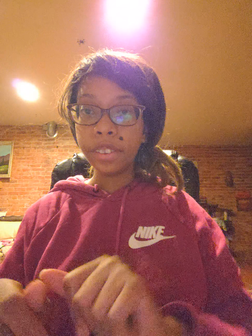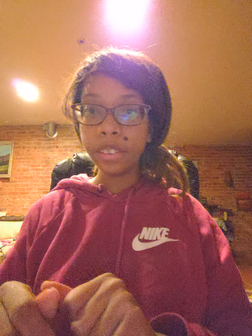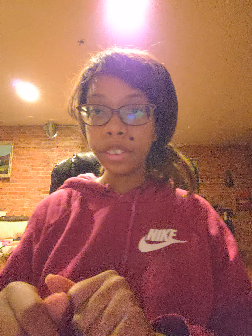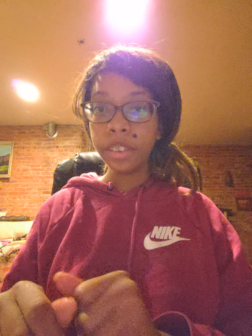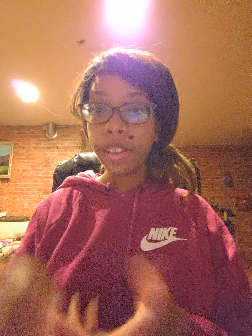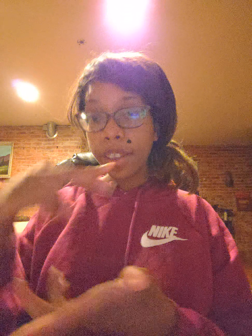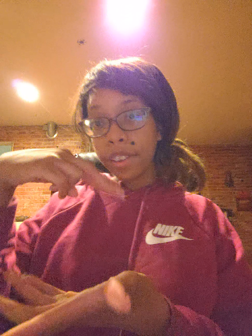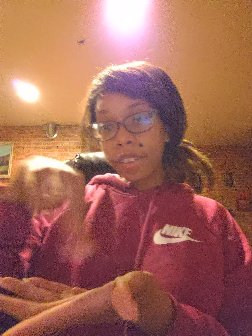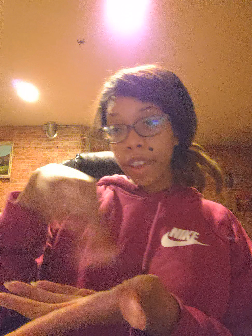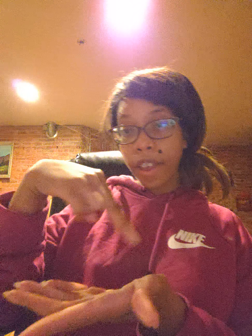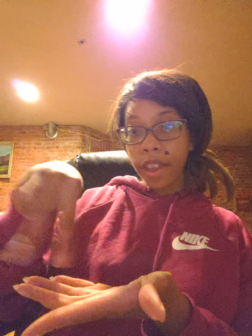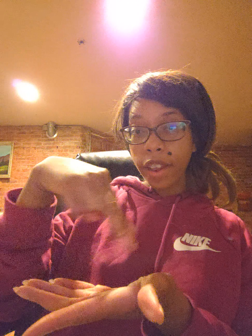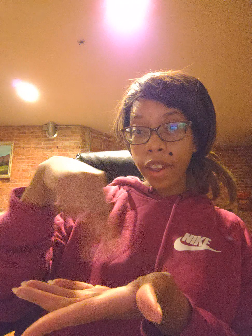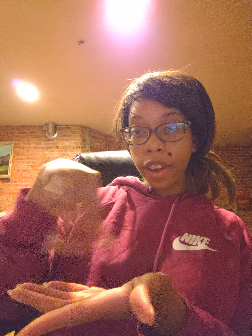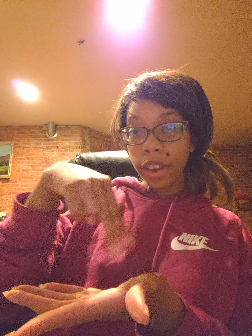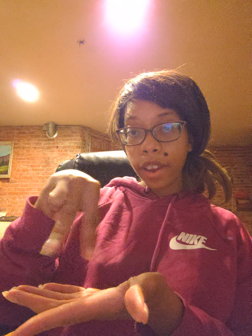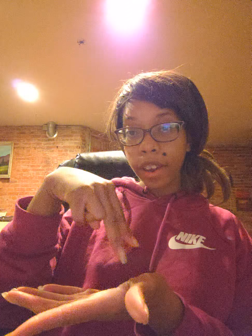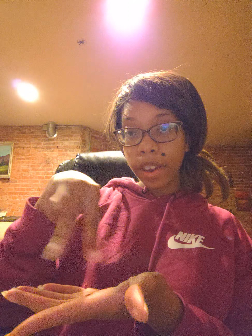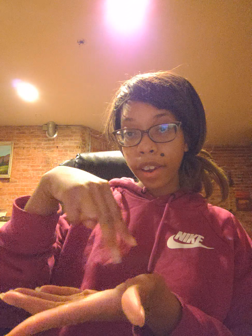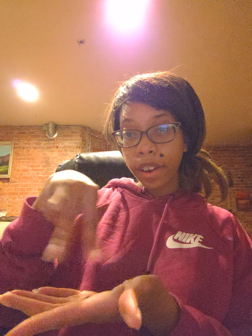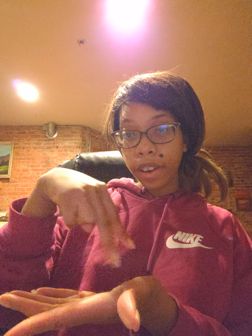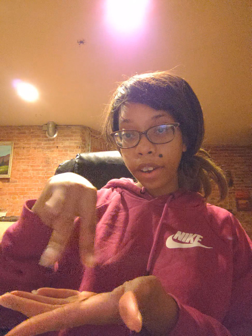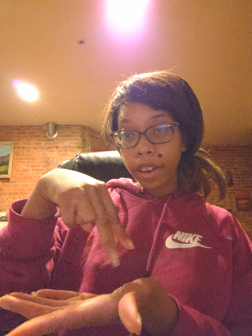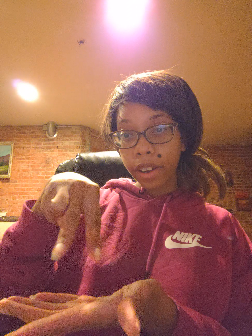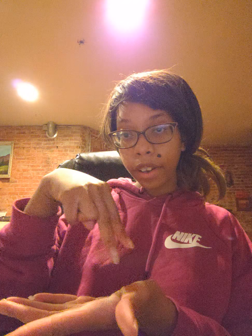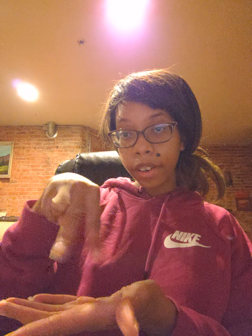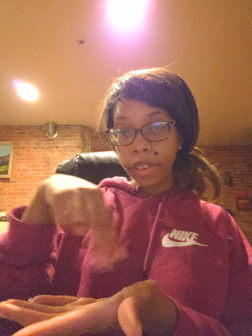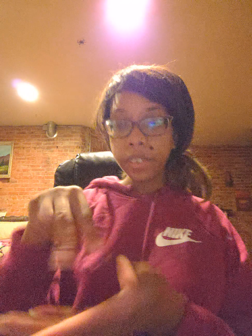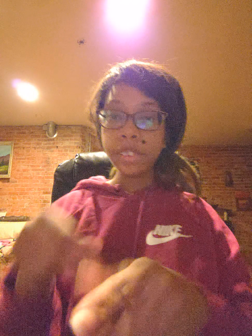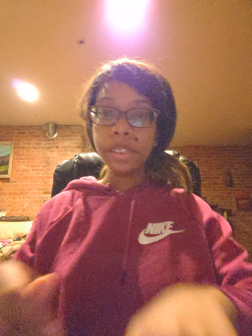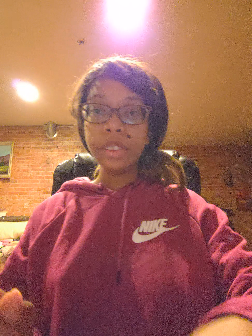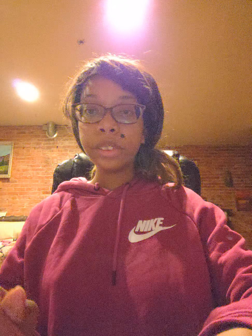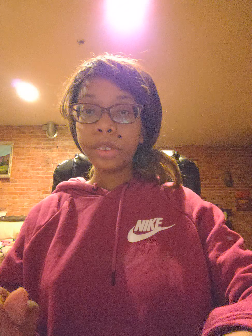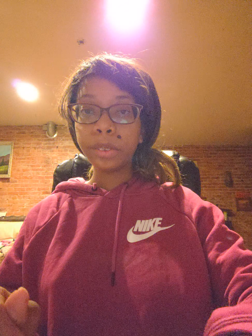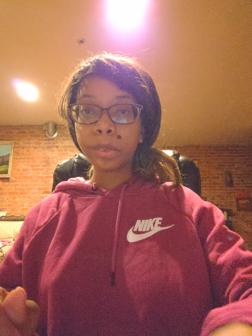dance